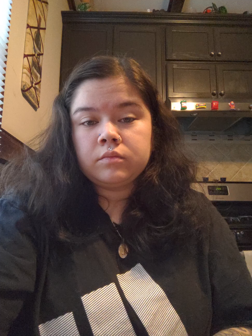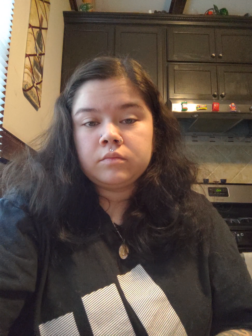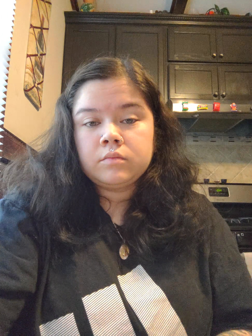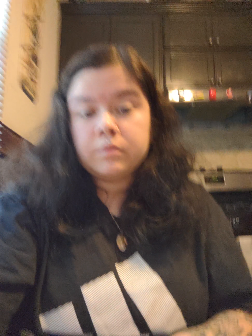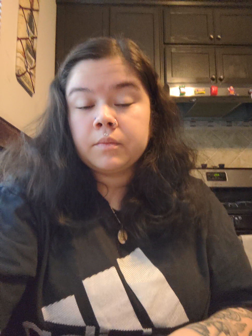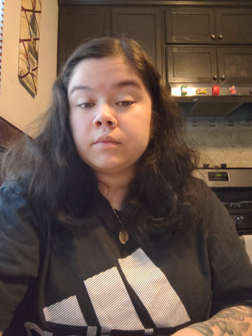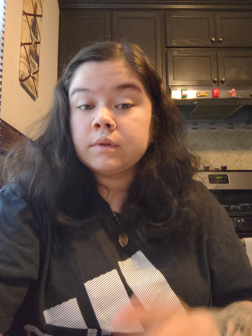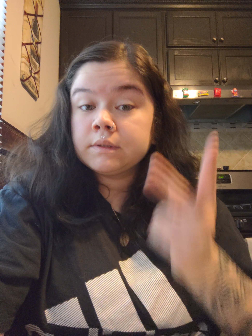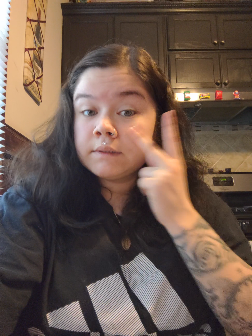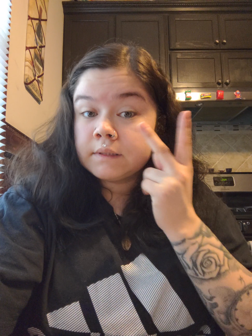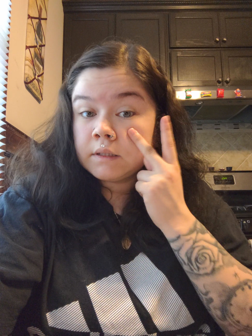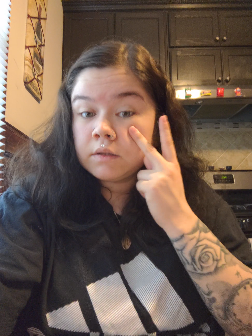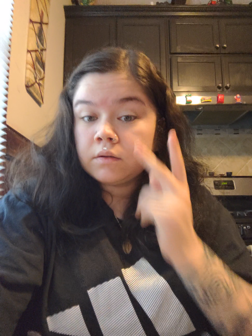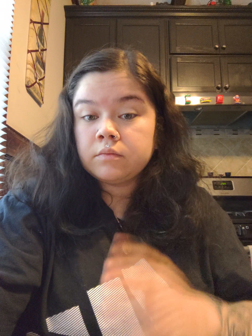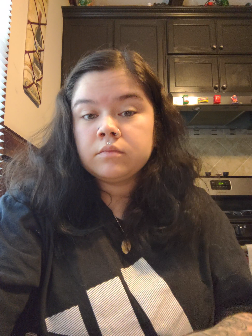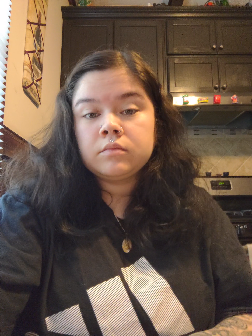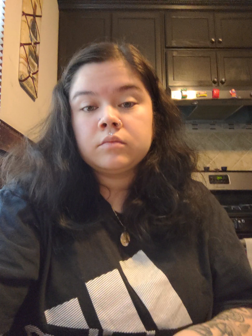see